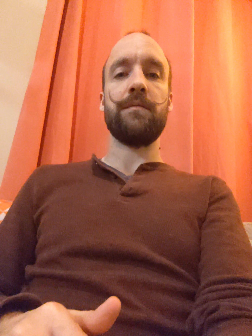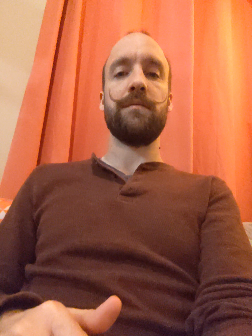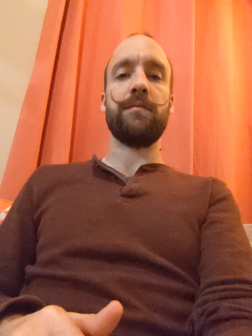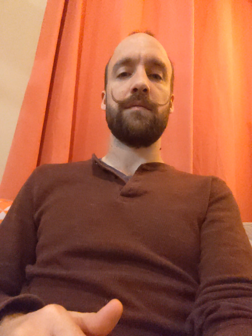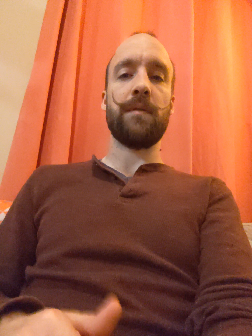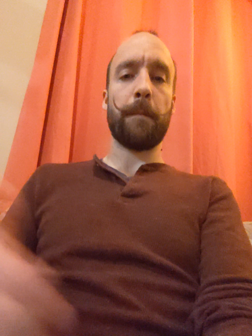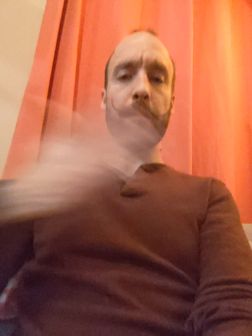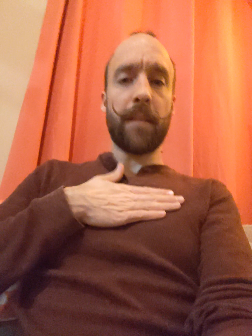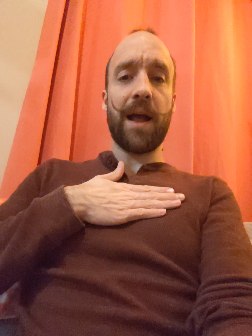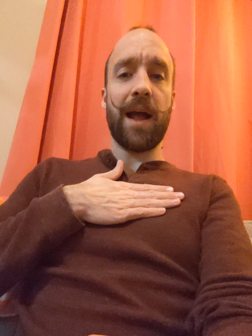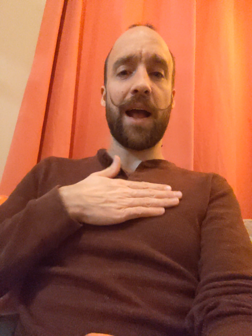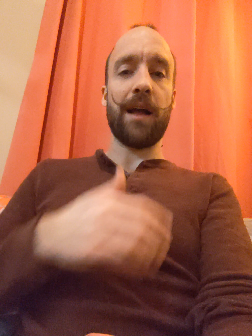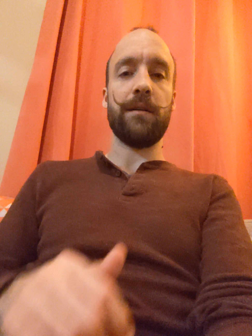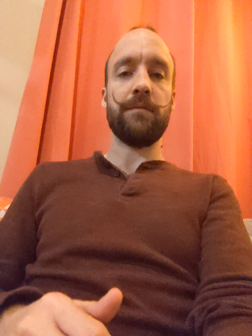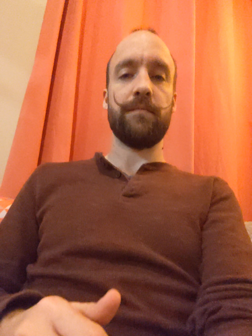my